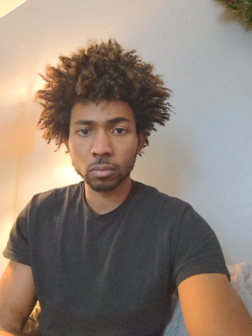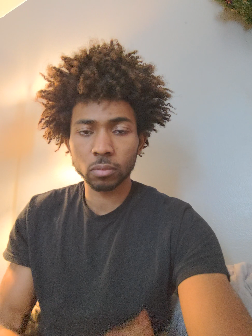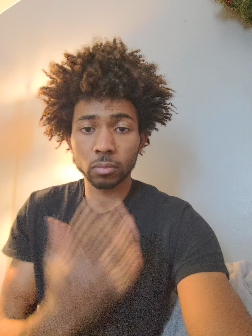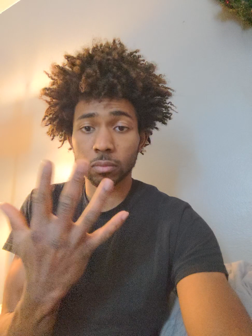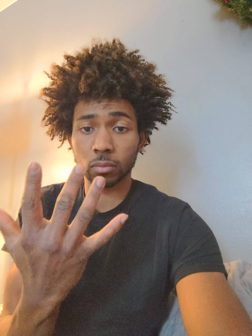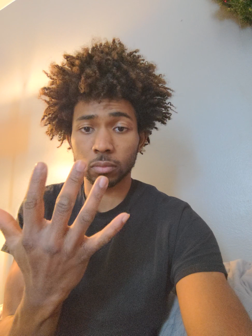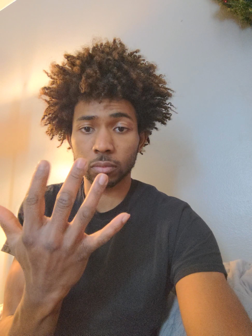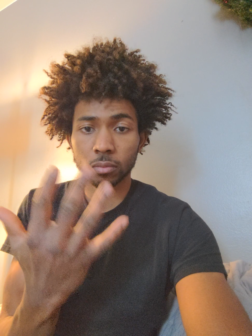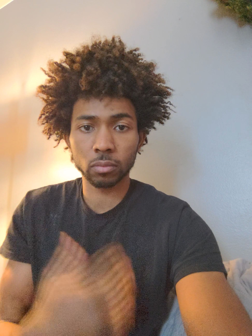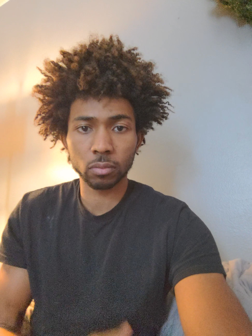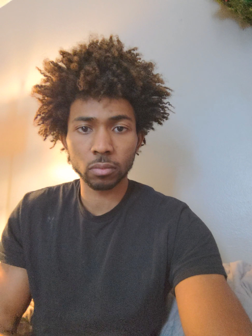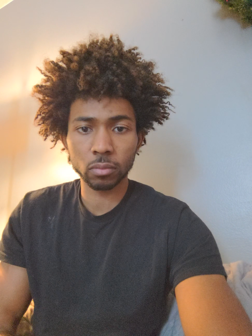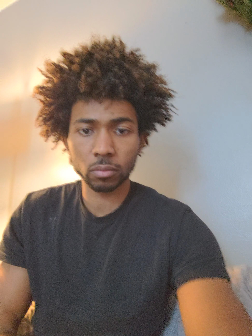finger